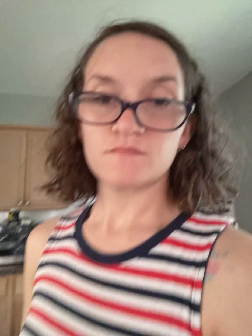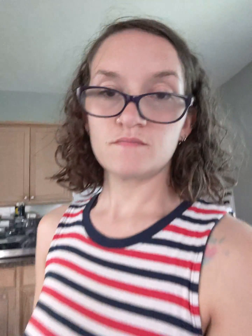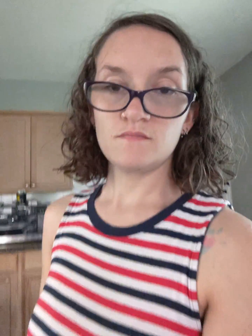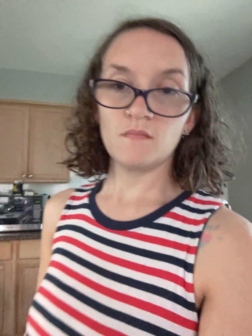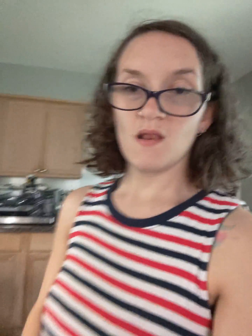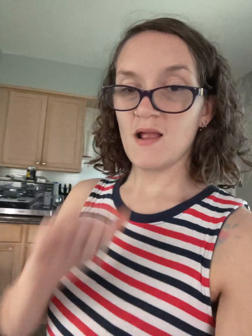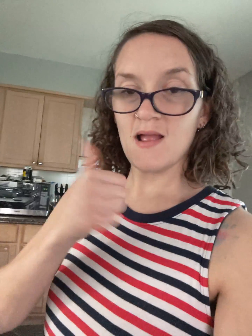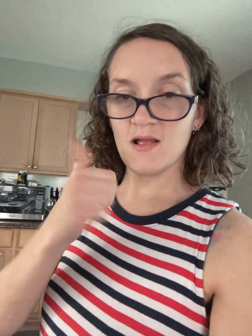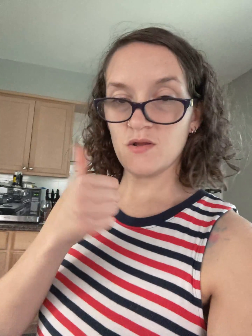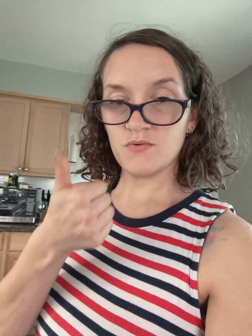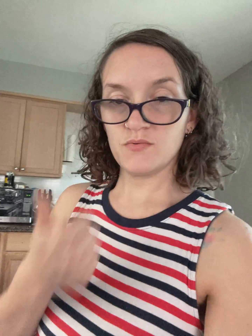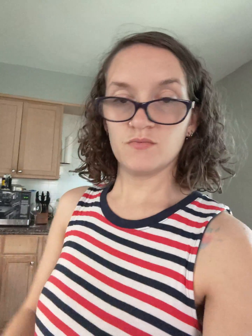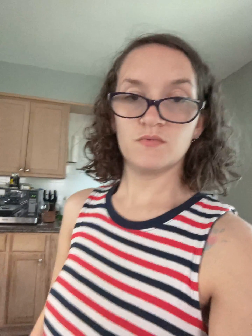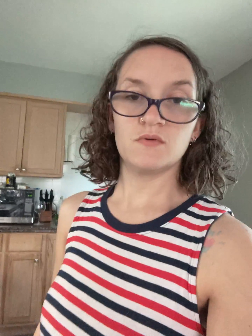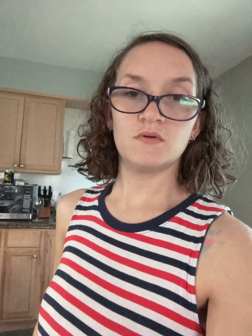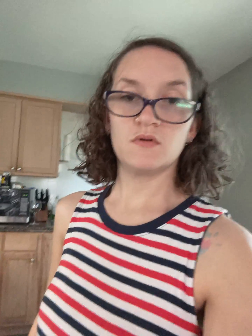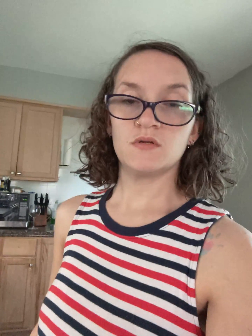how